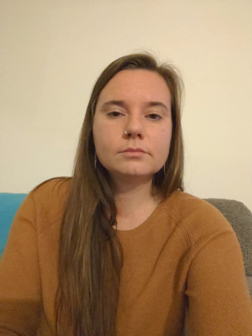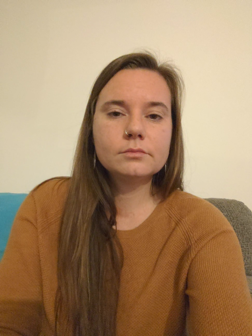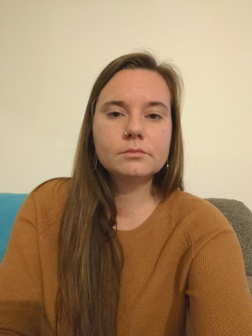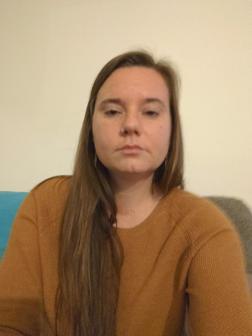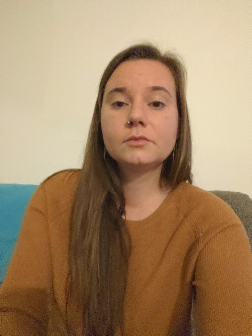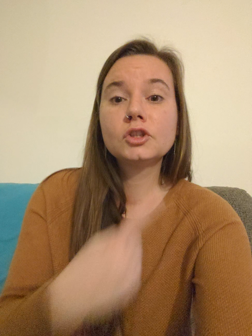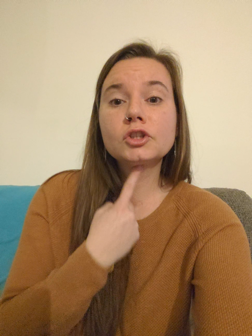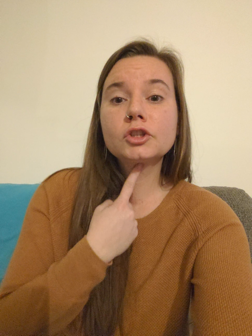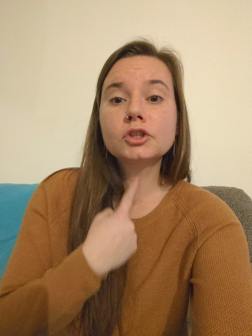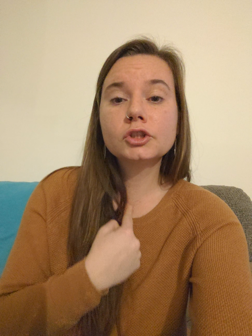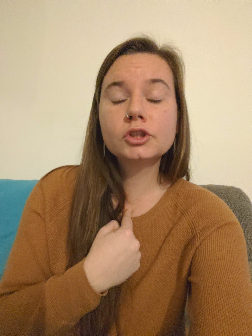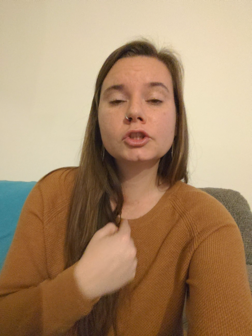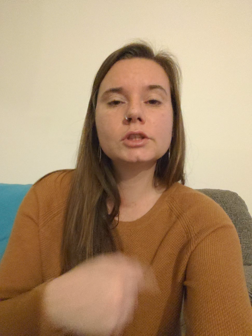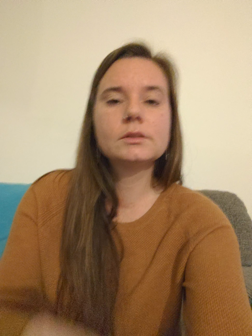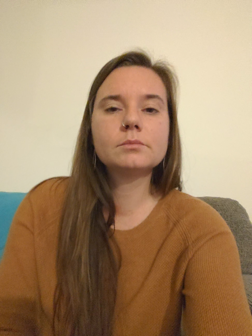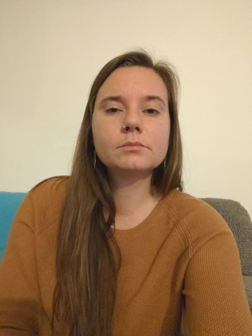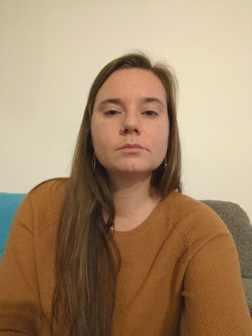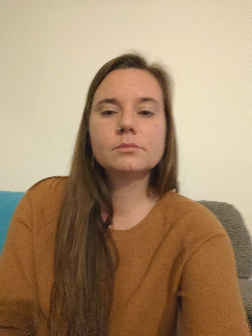thirsty